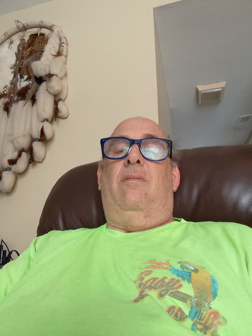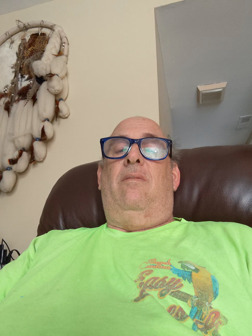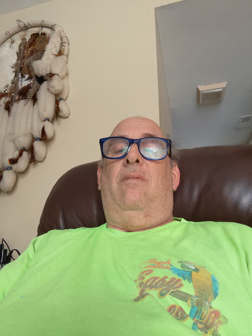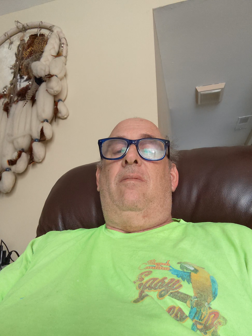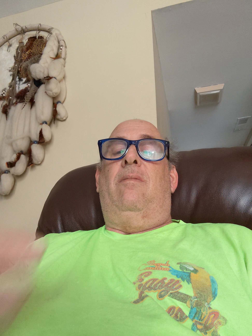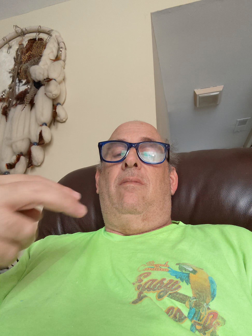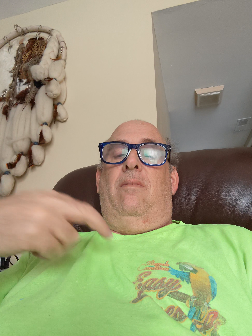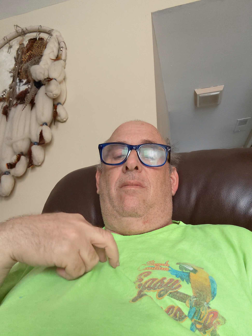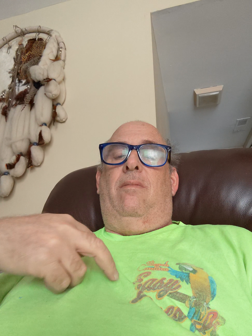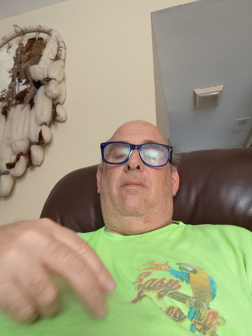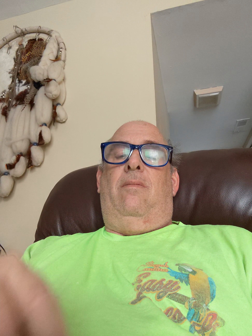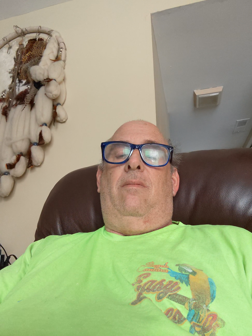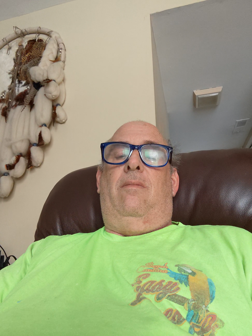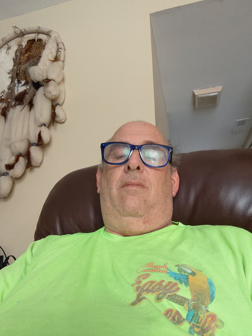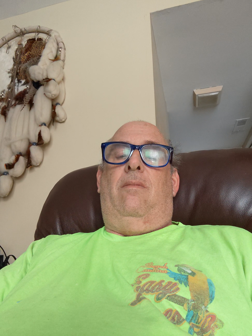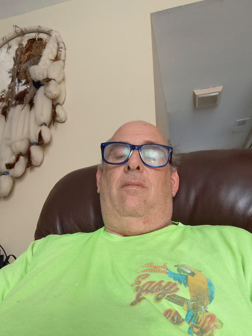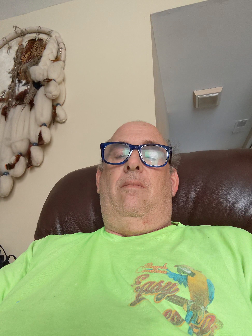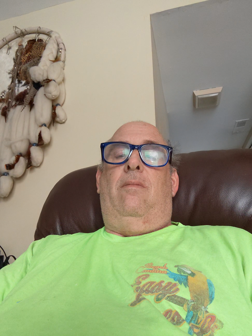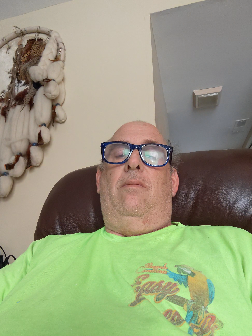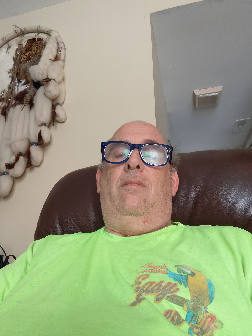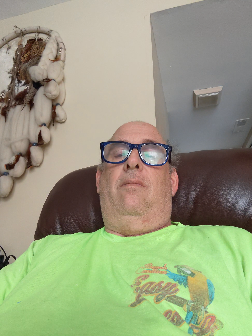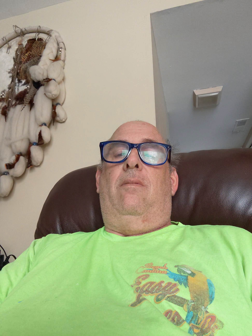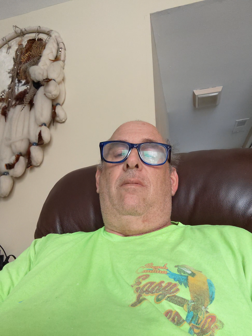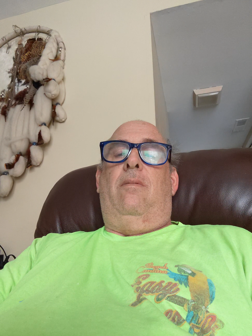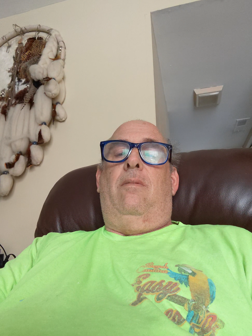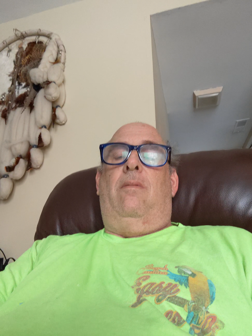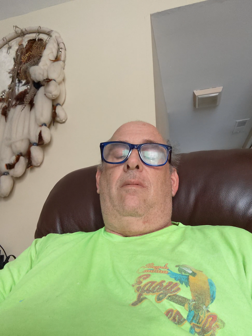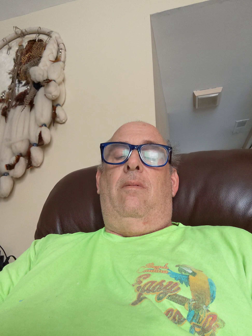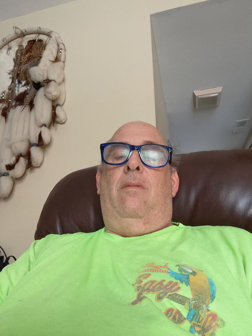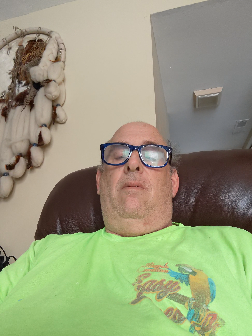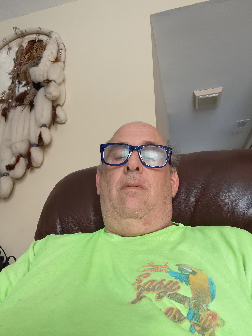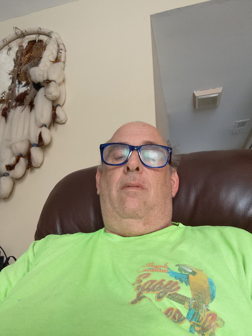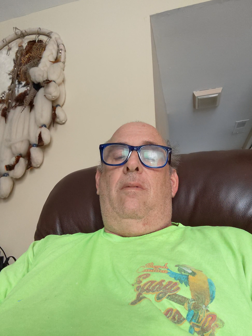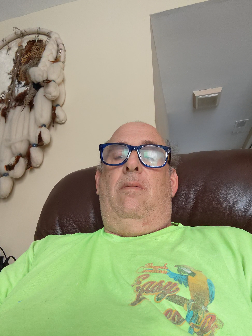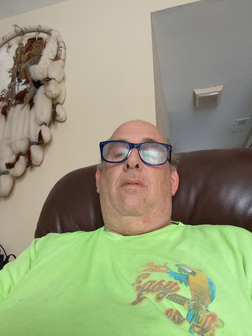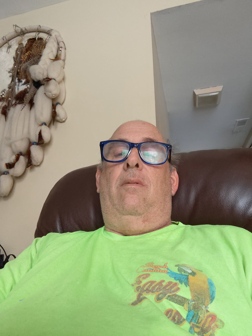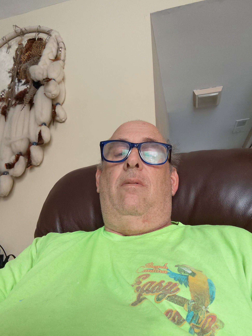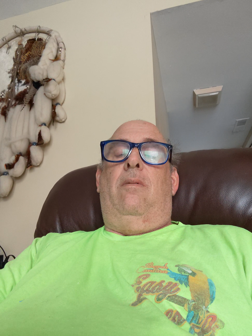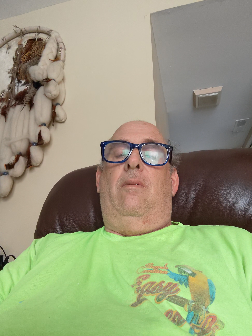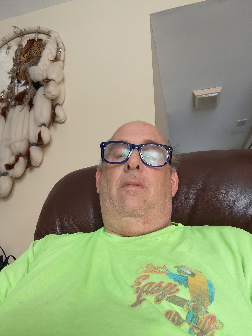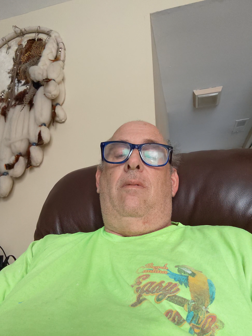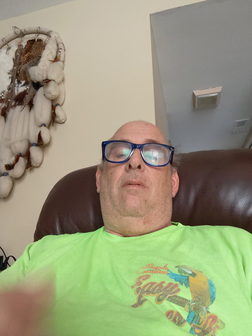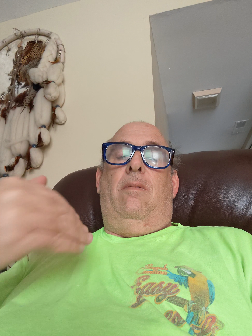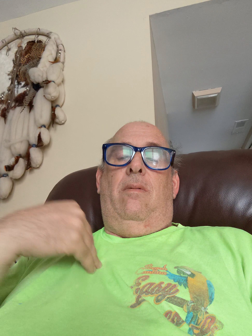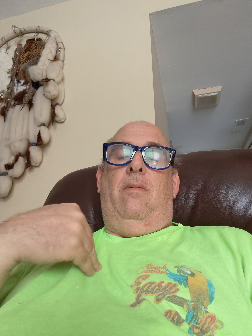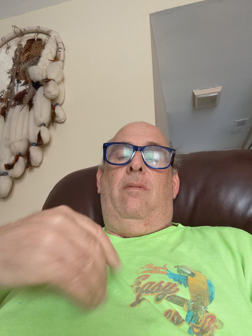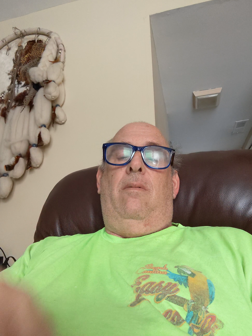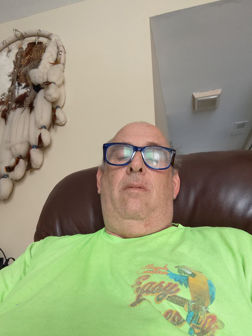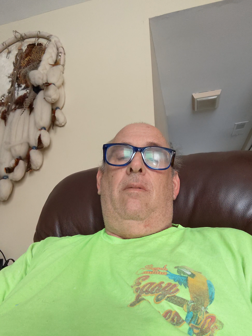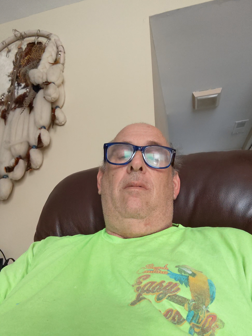have